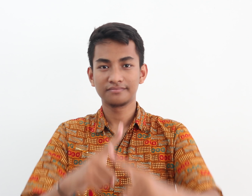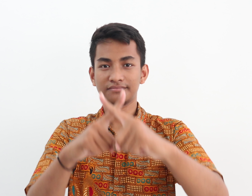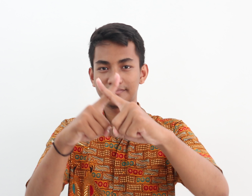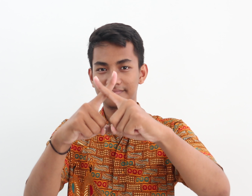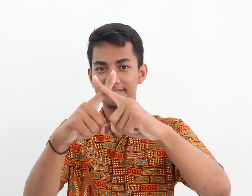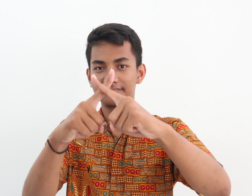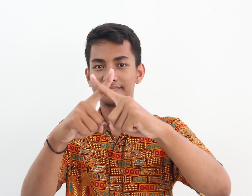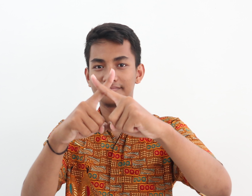X